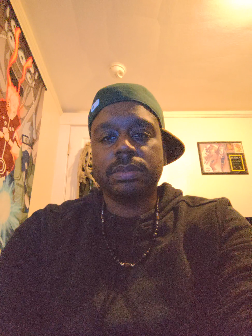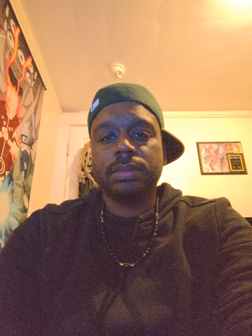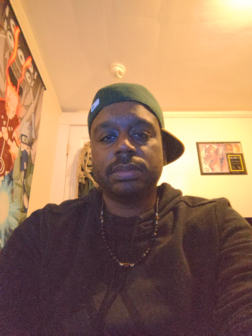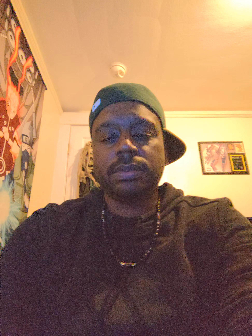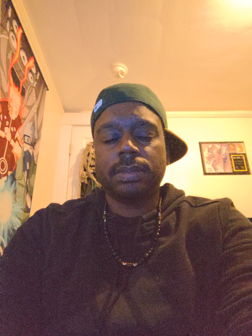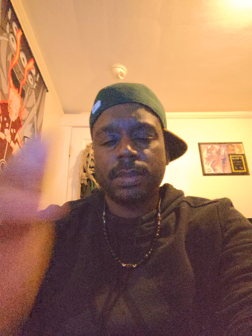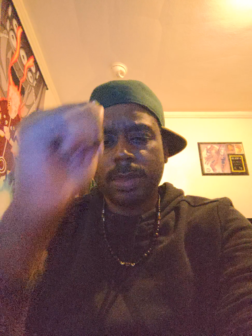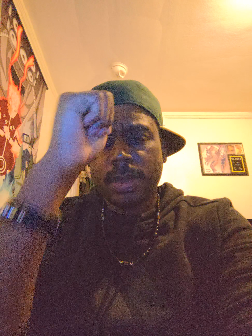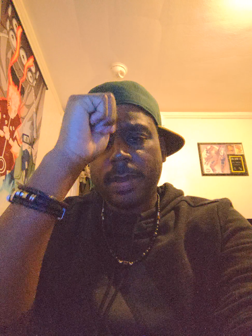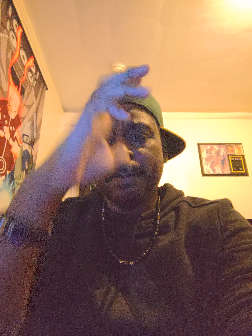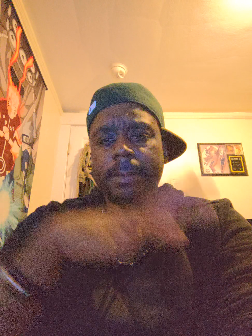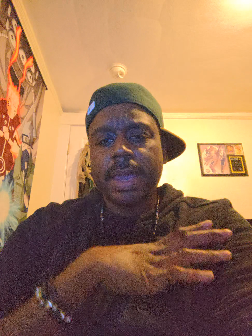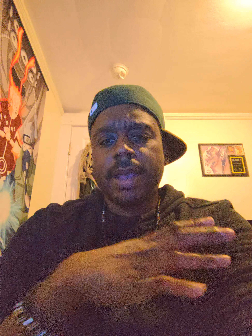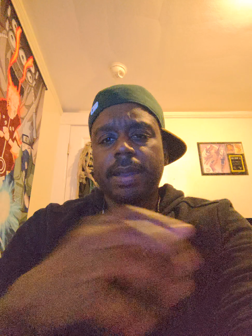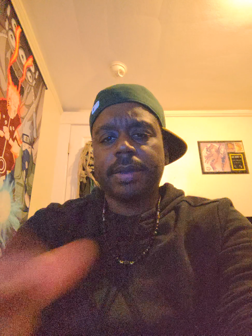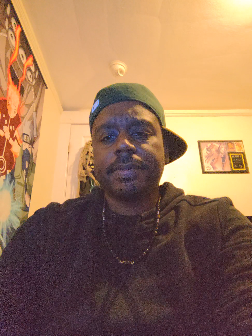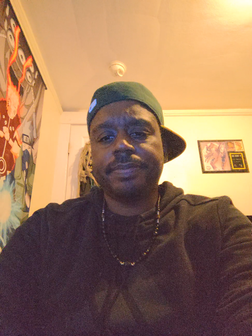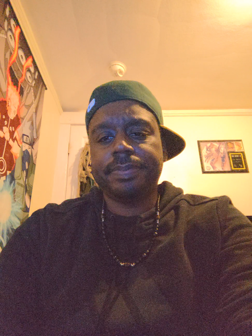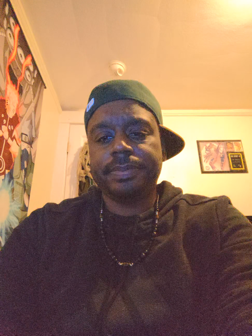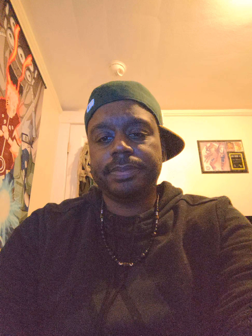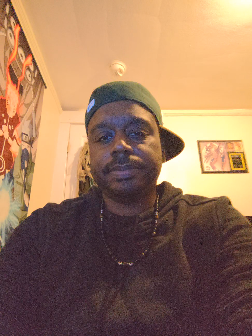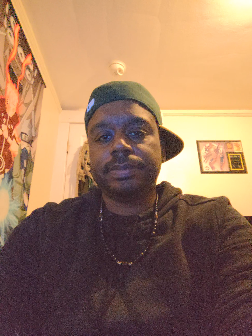man